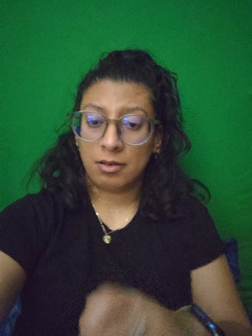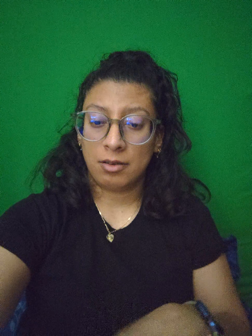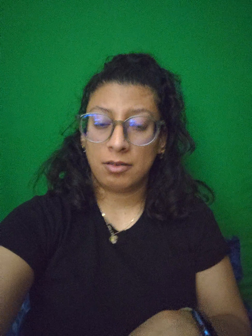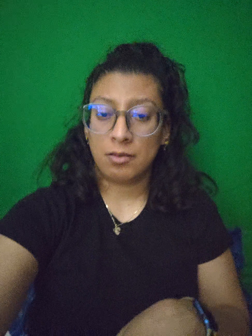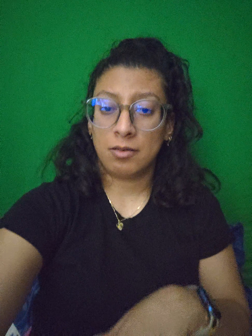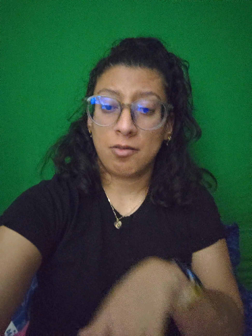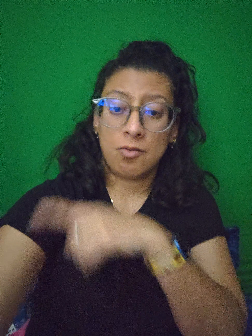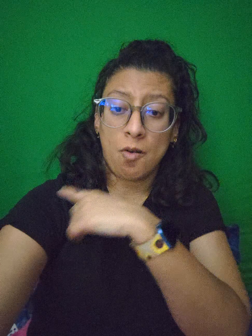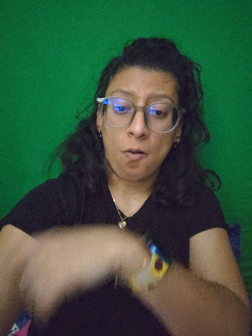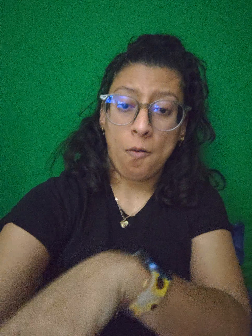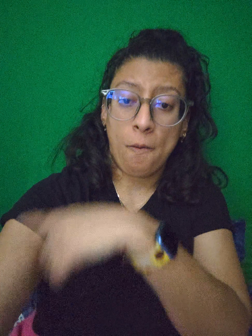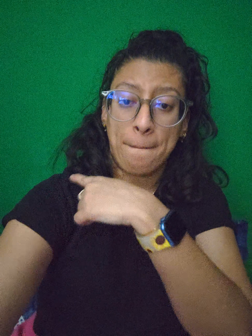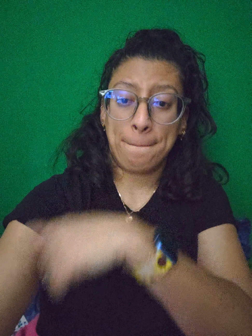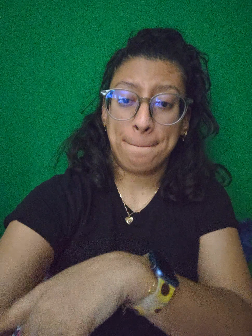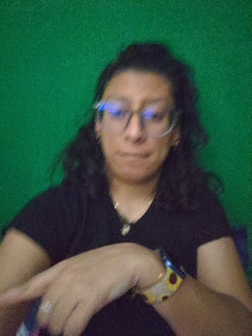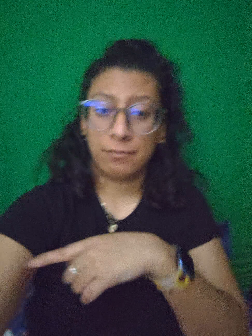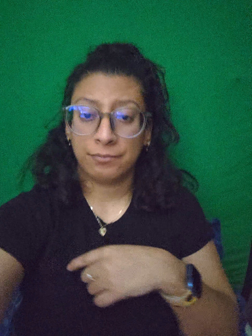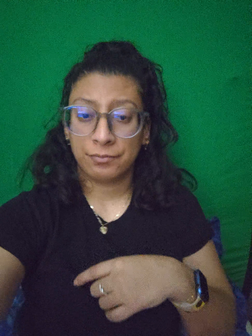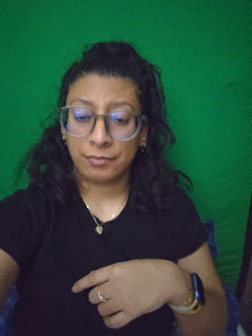arm